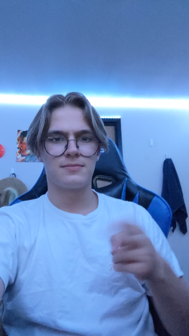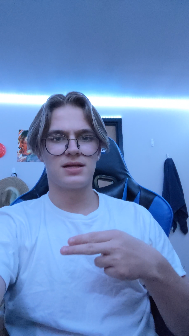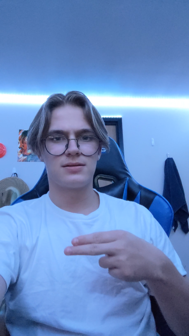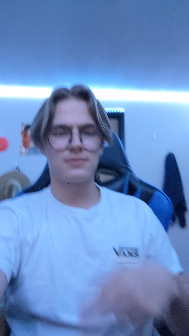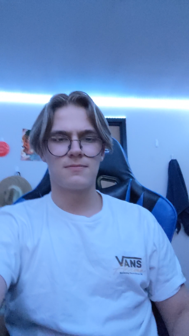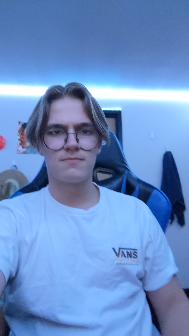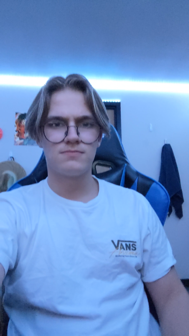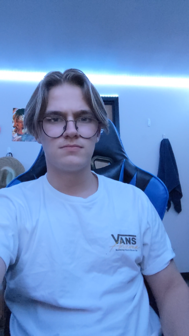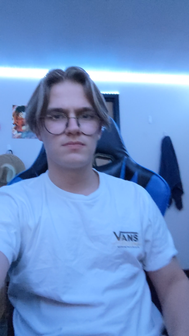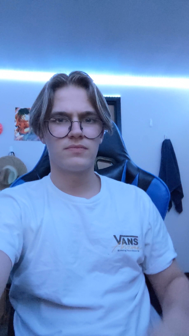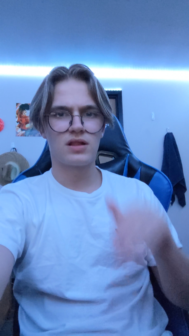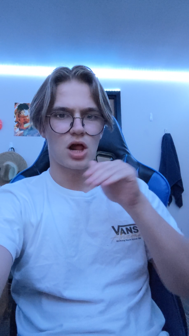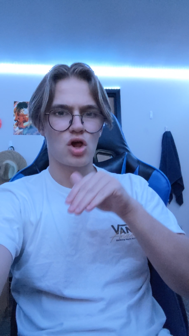doctor